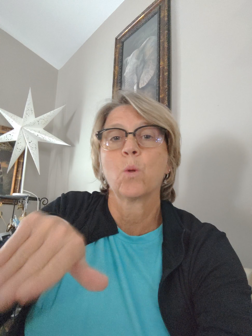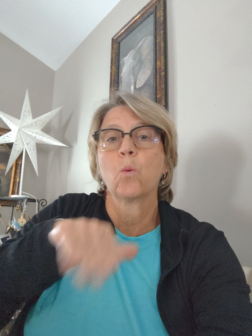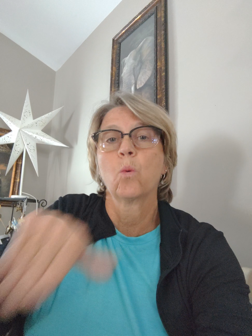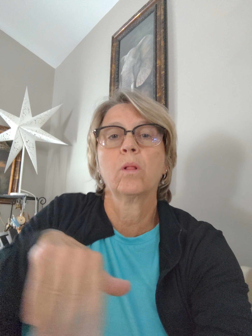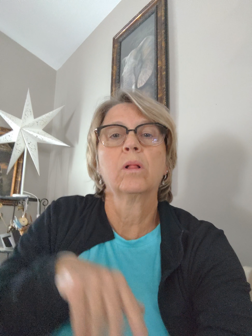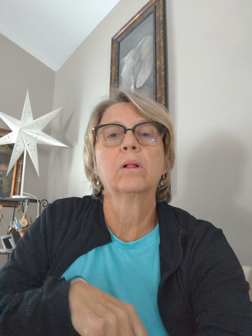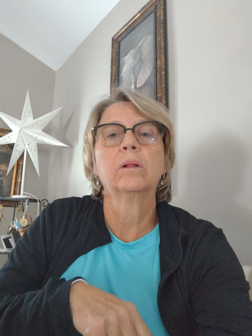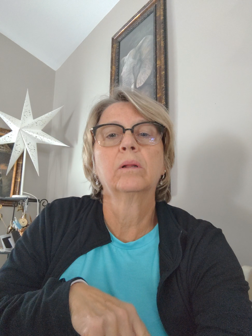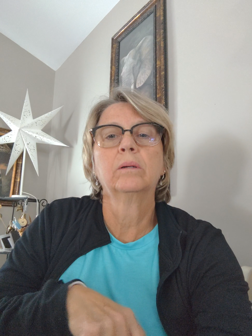pool